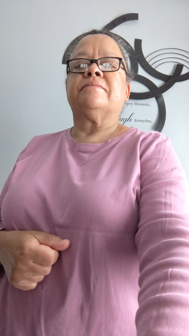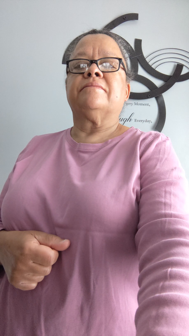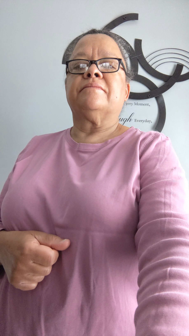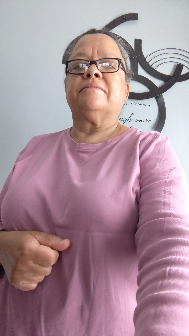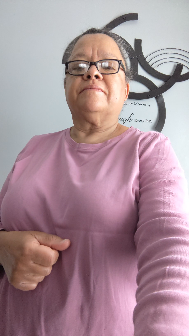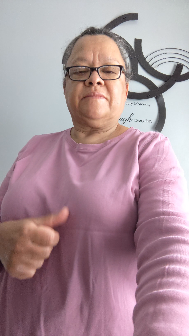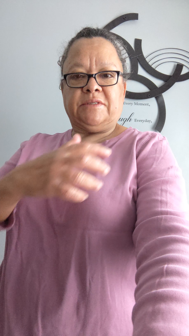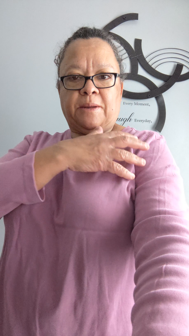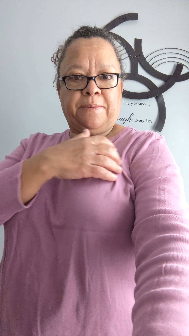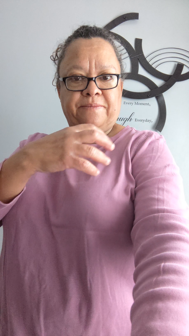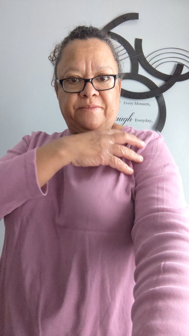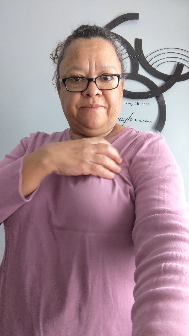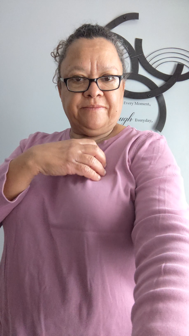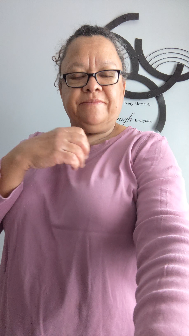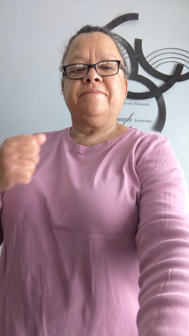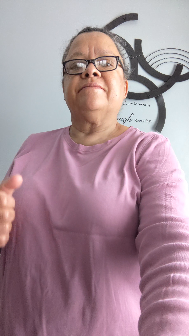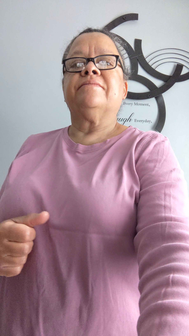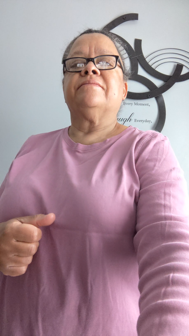bear